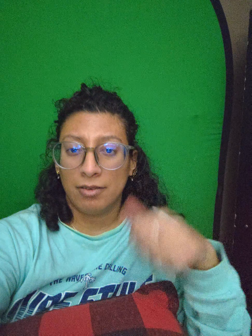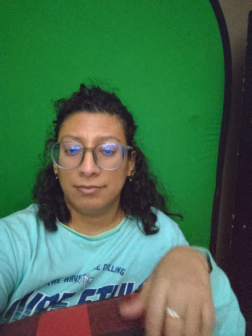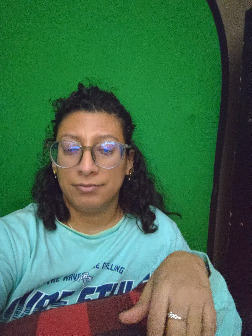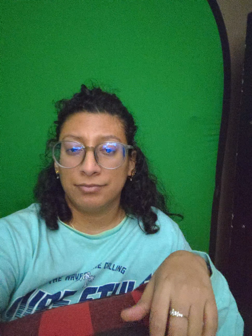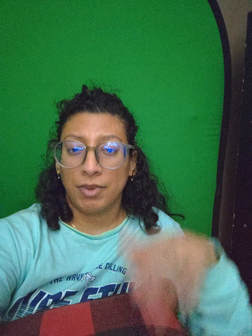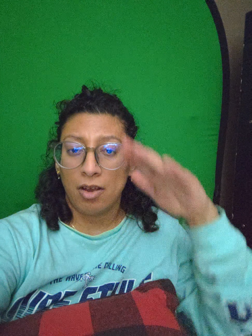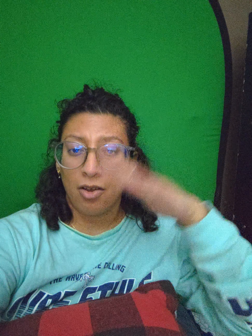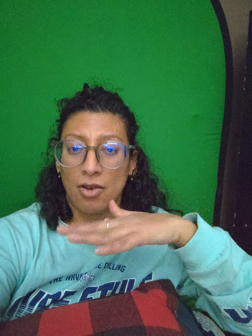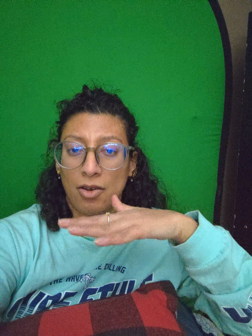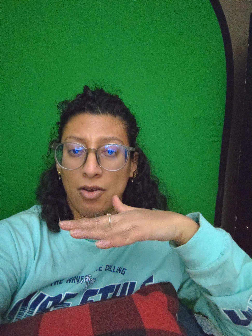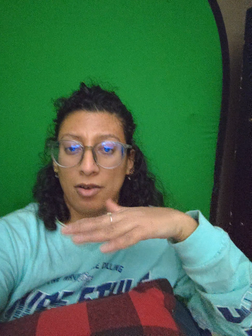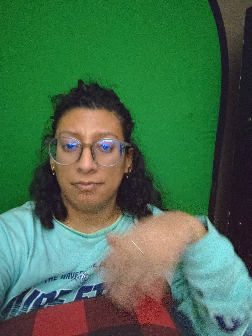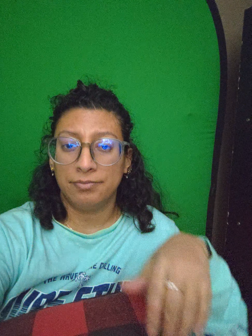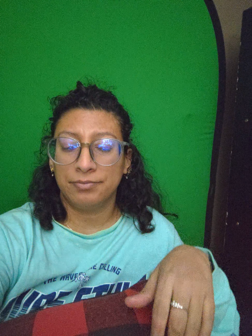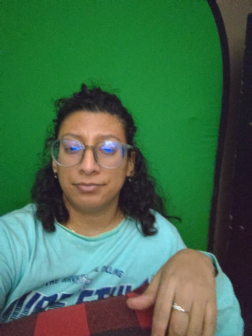on